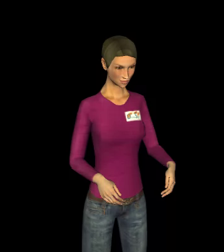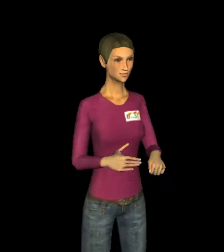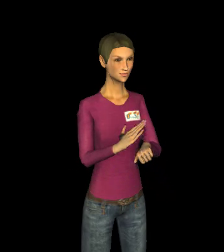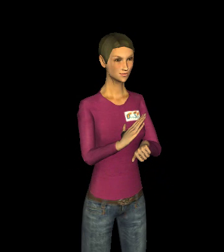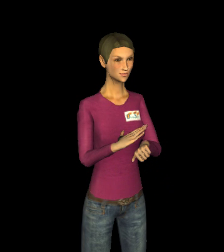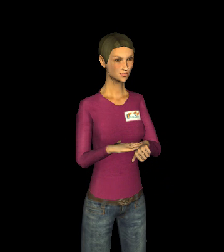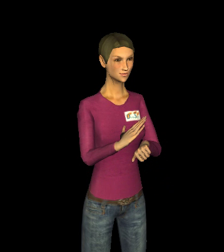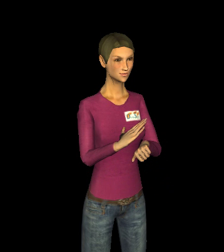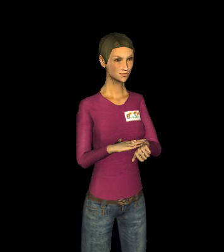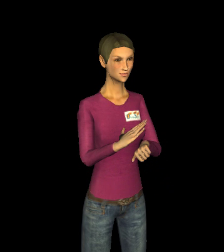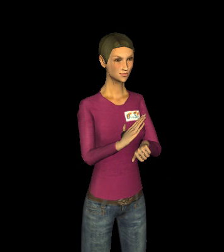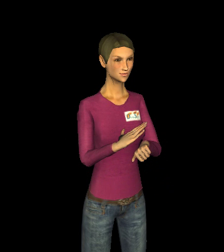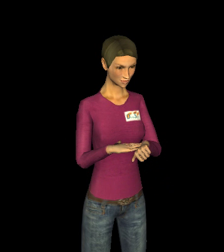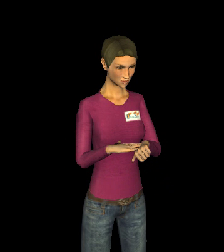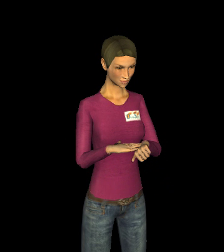يسار